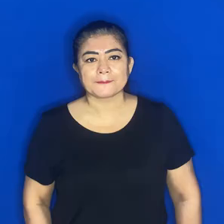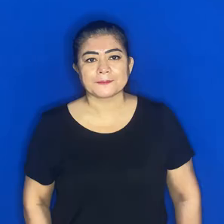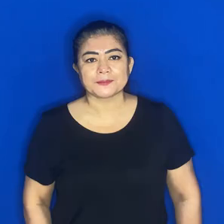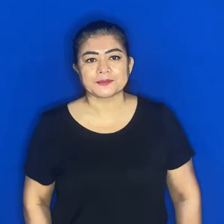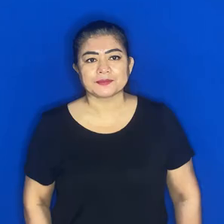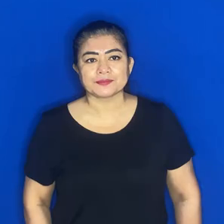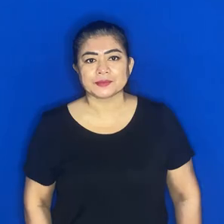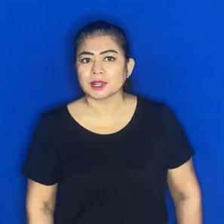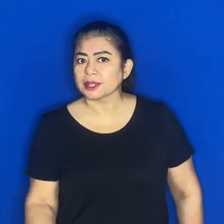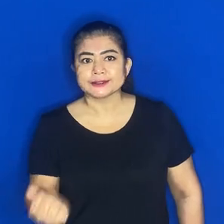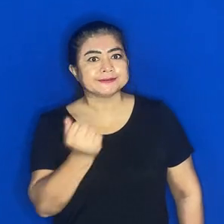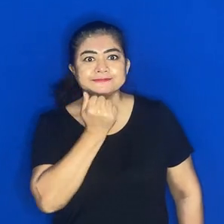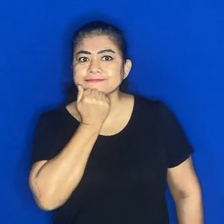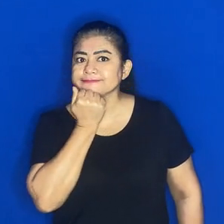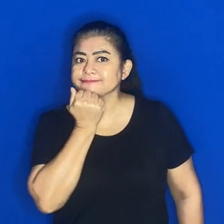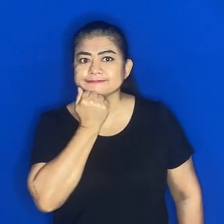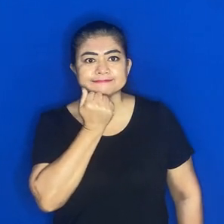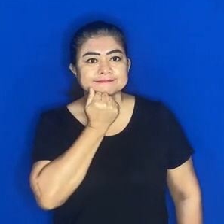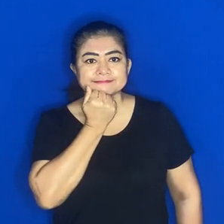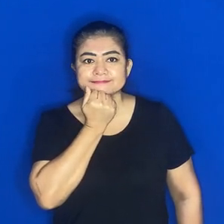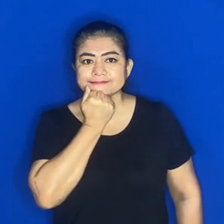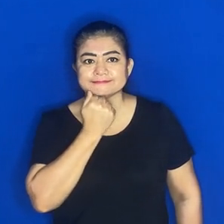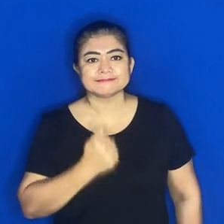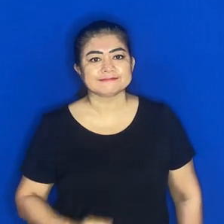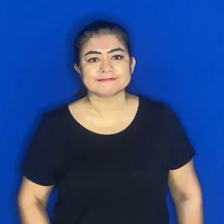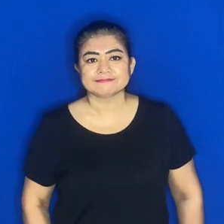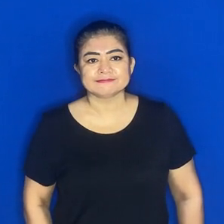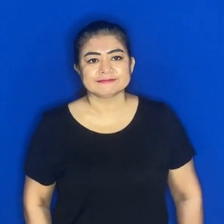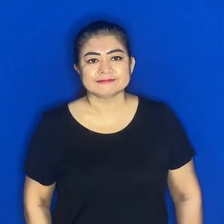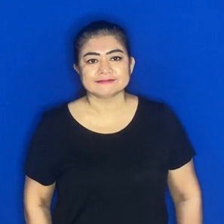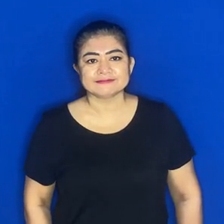wrong